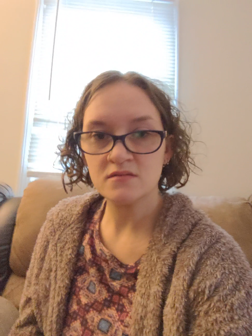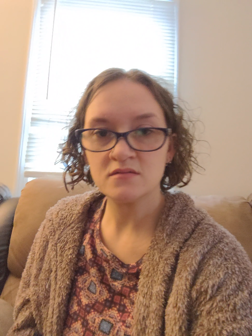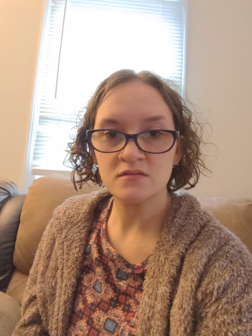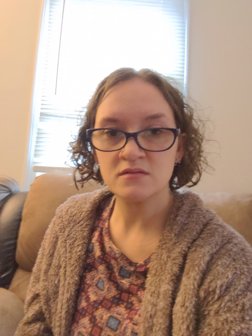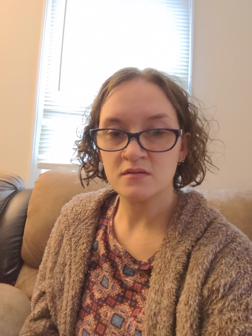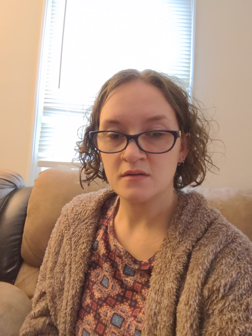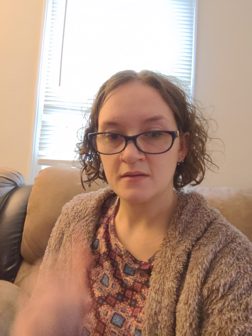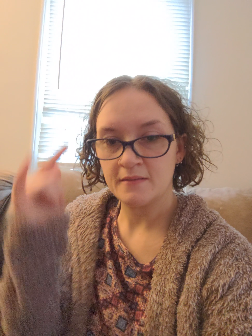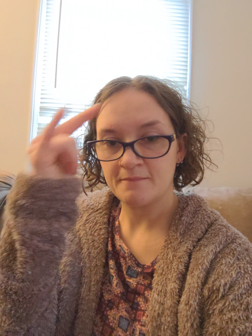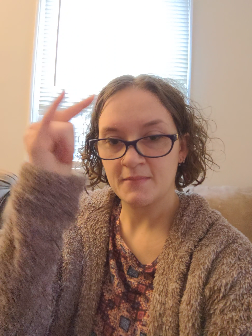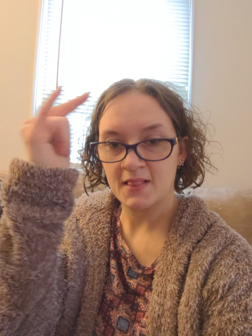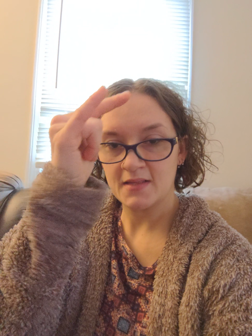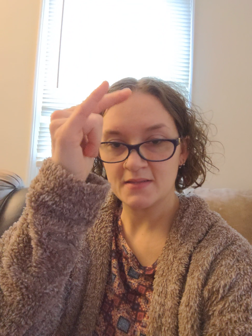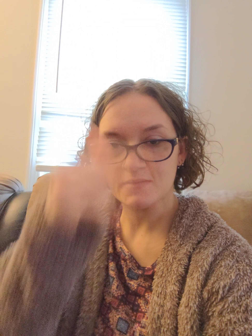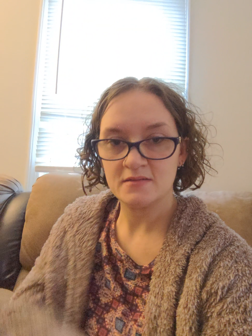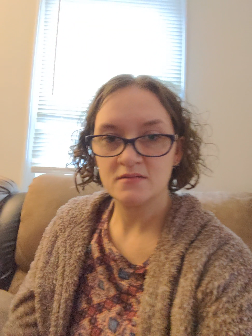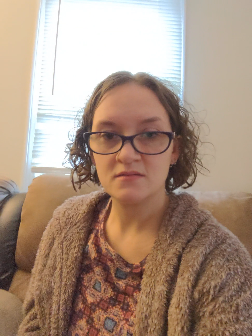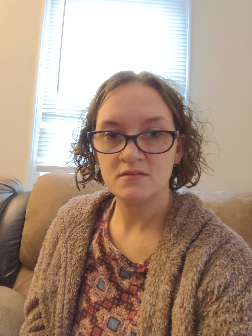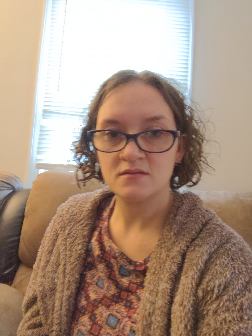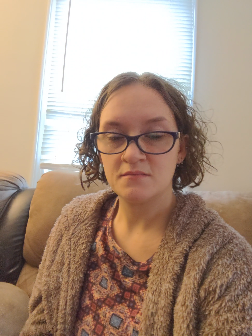airplane